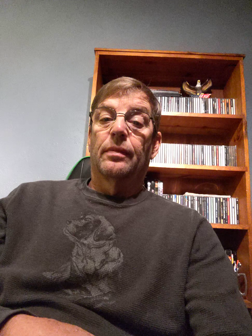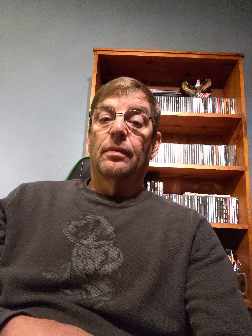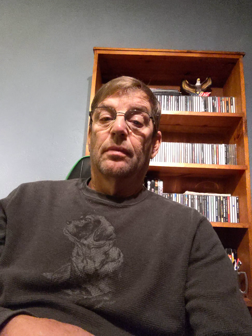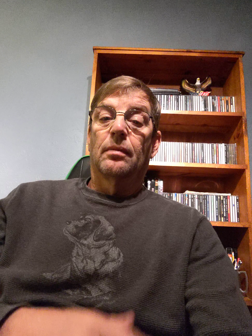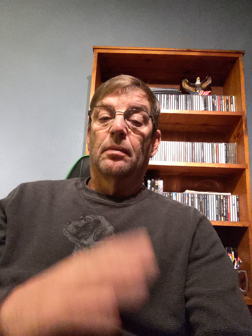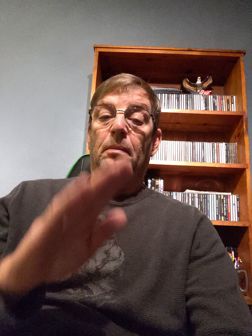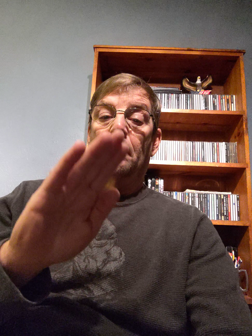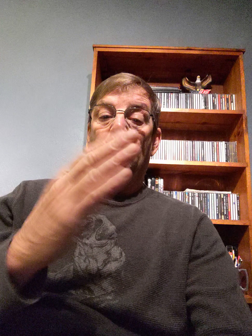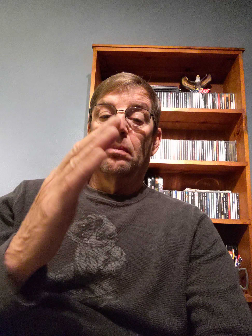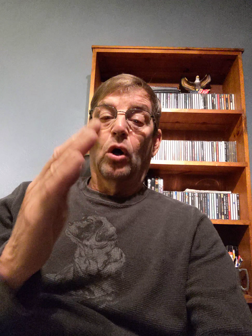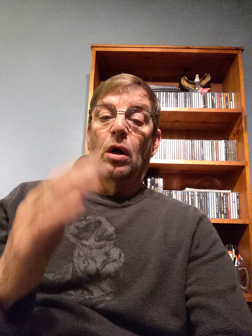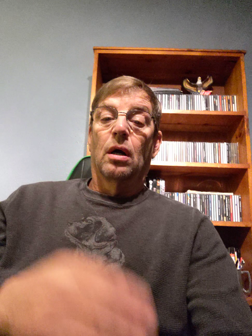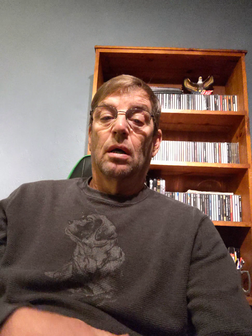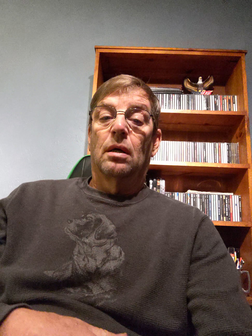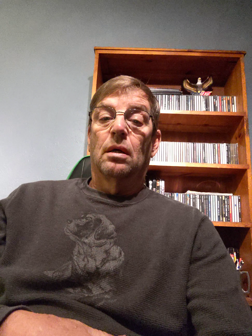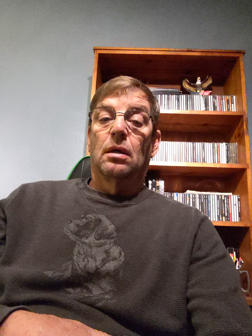book